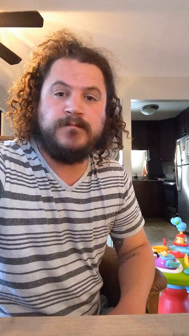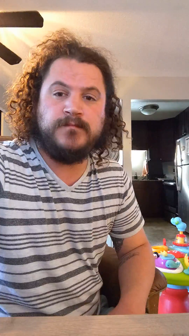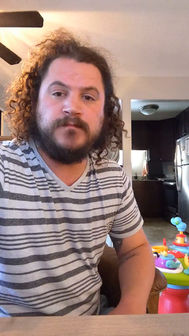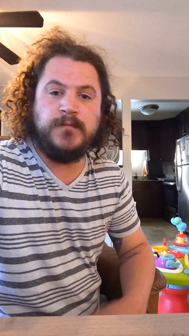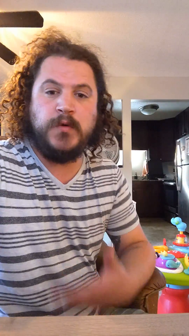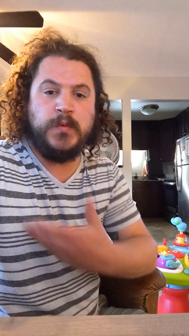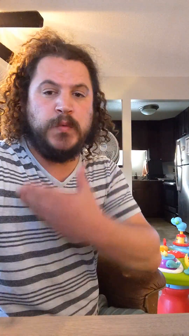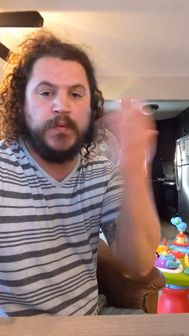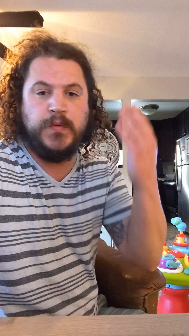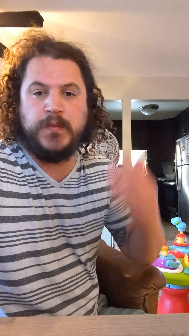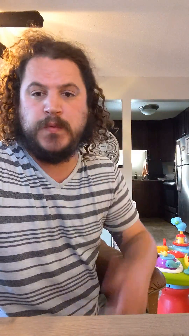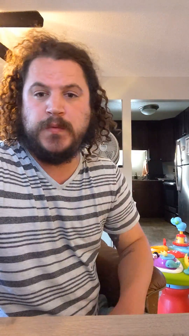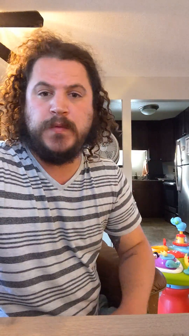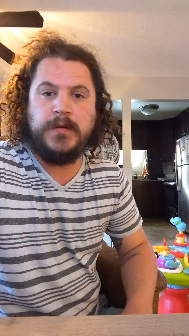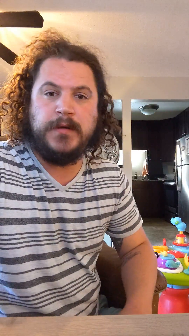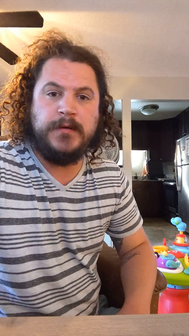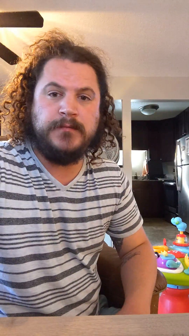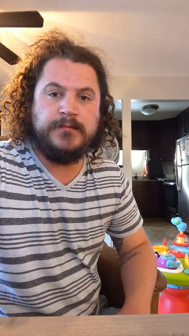all gone